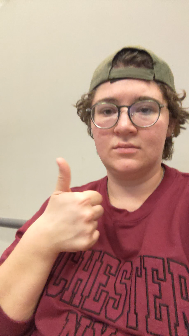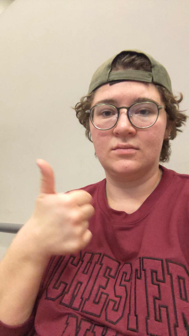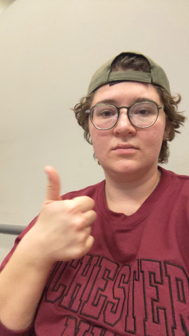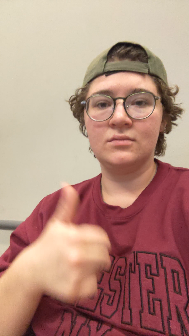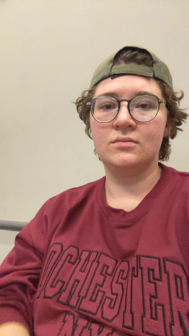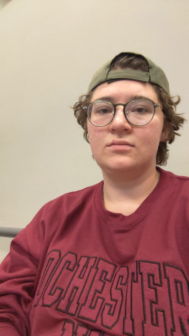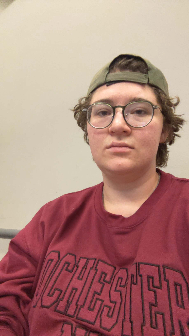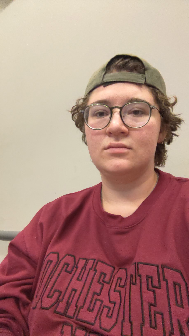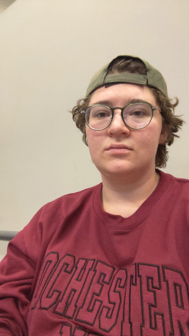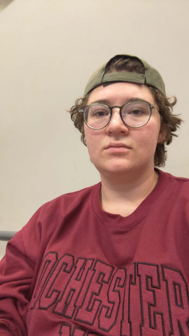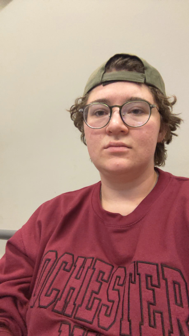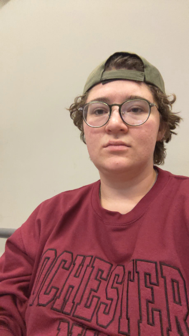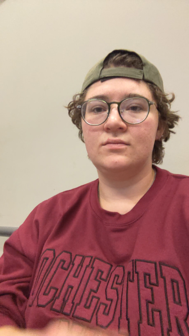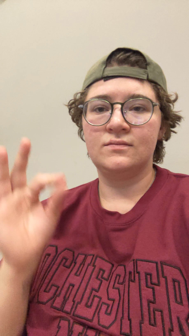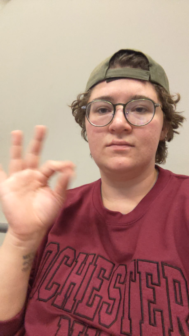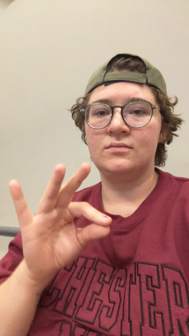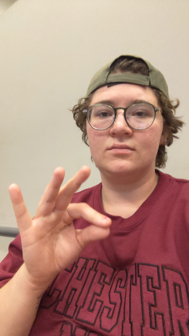fit